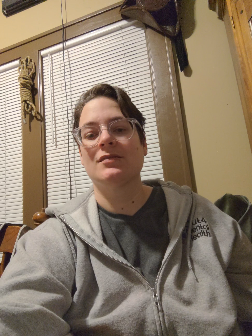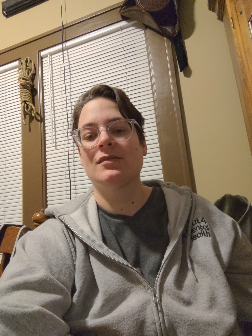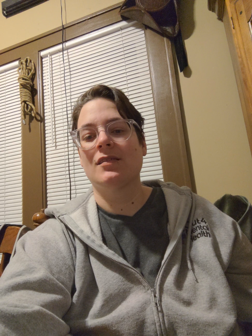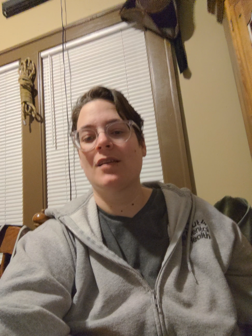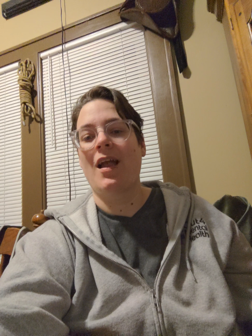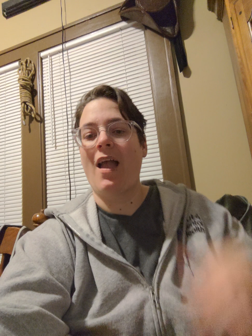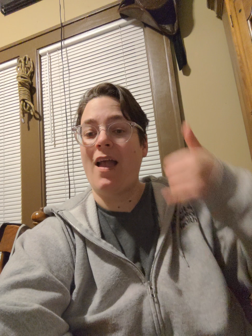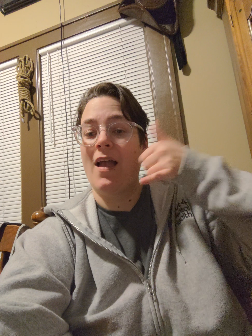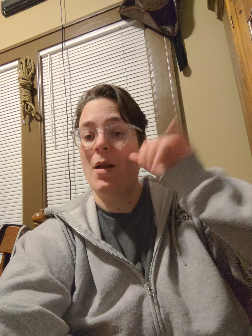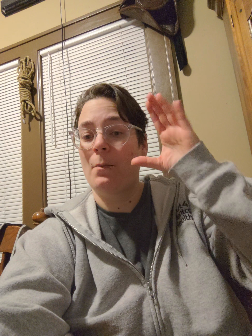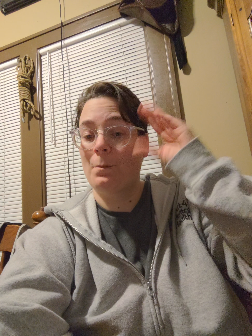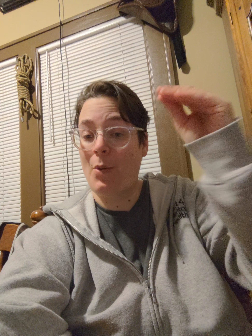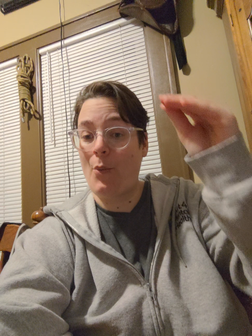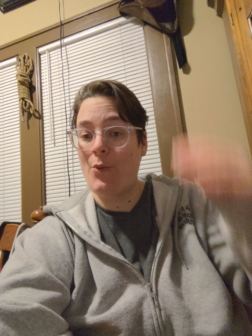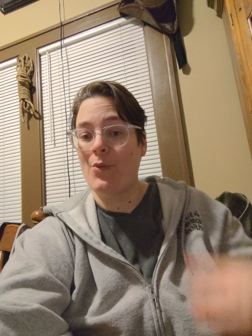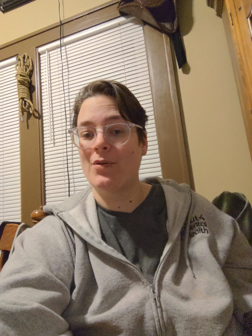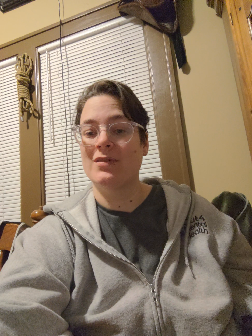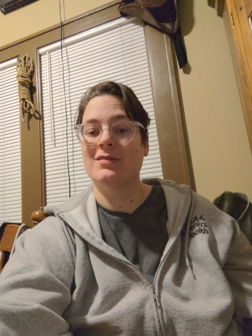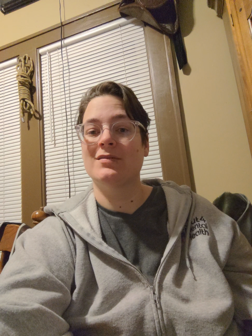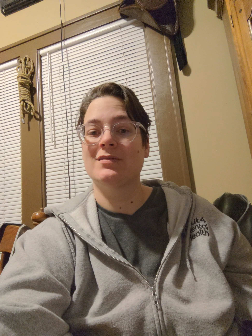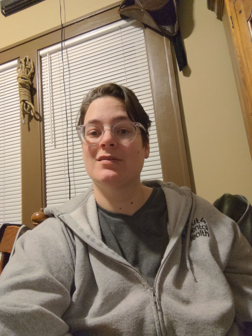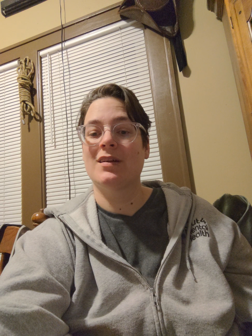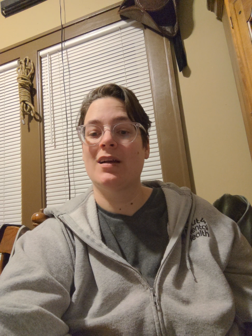cowboy